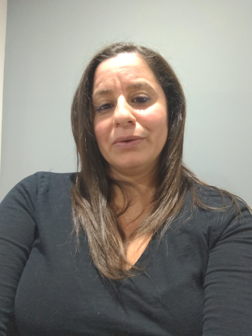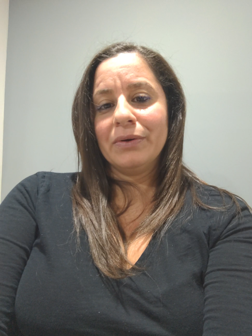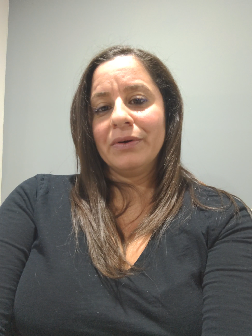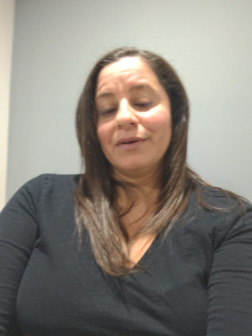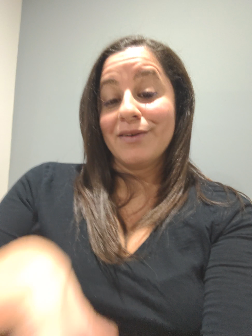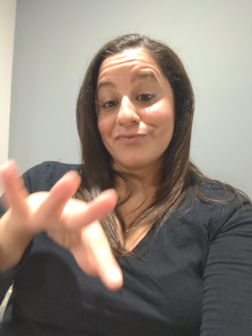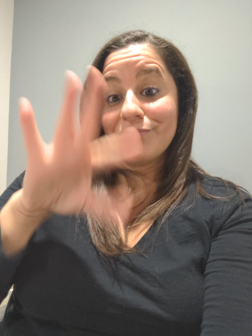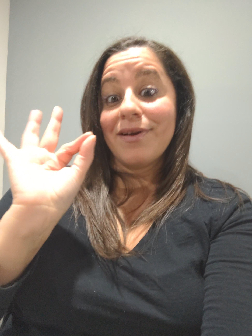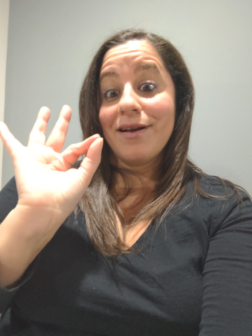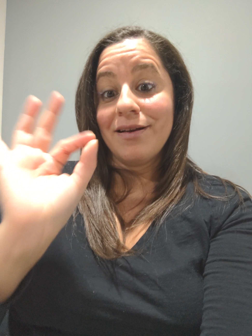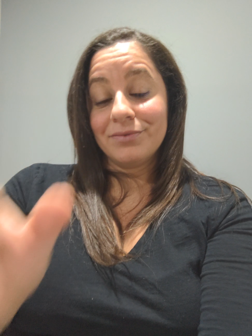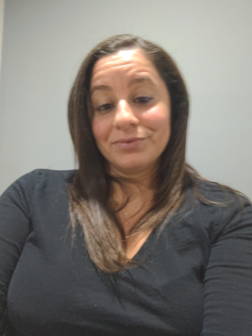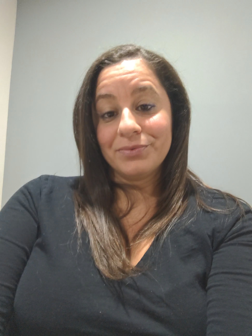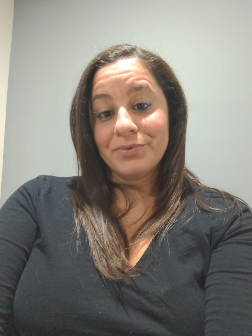find